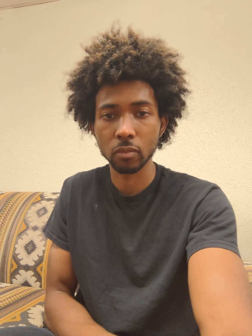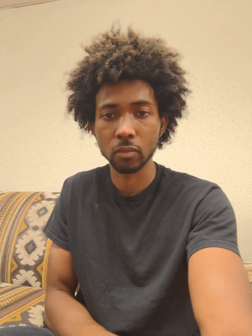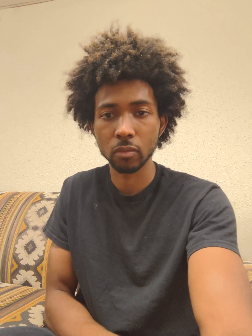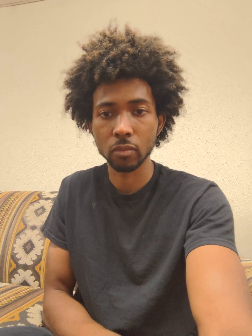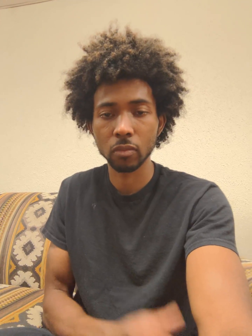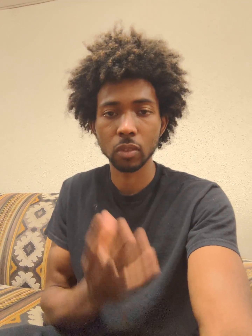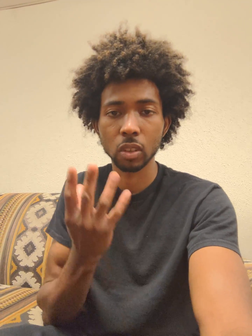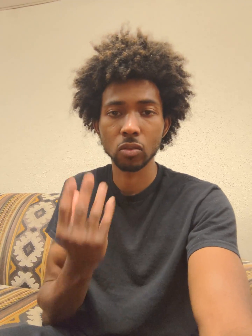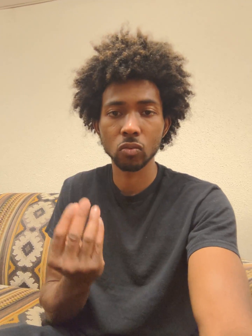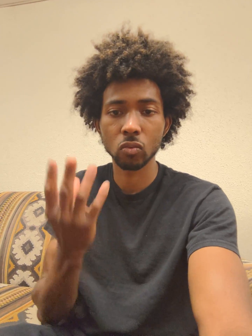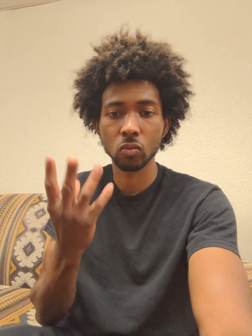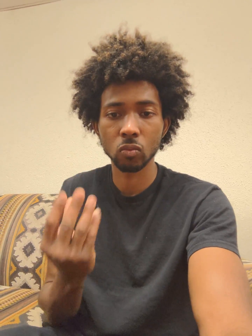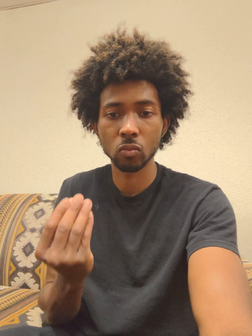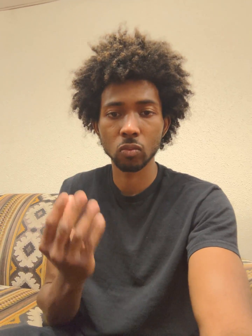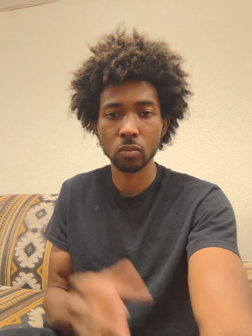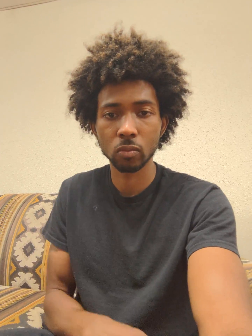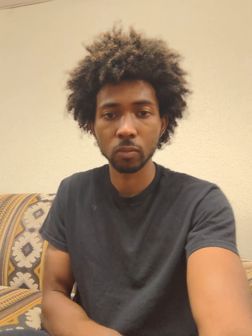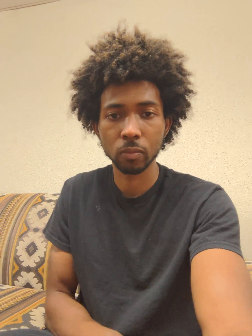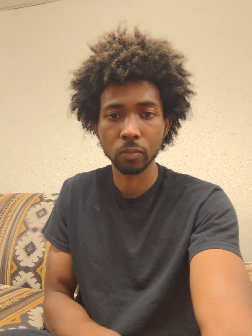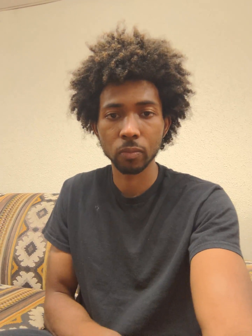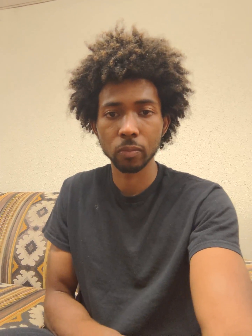gentle